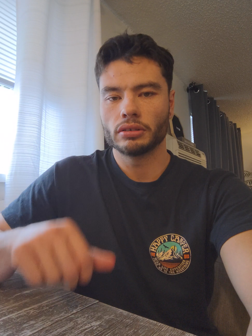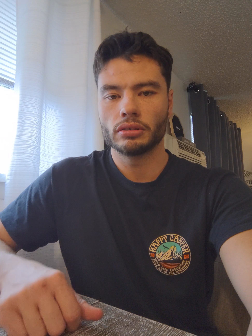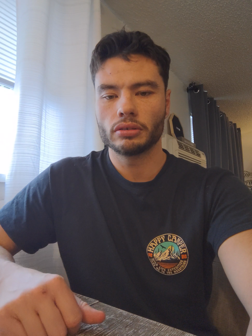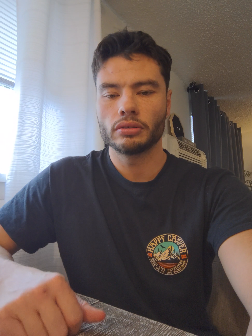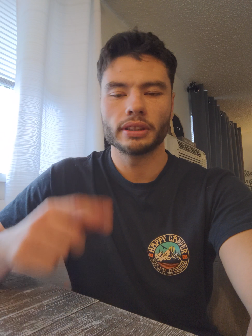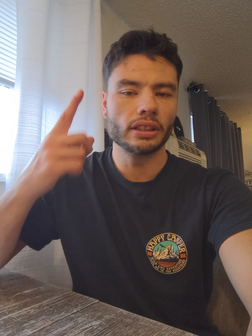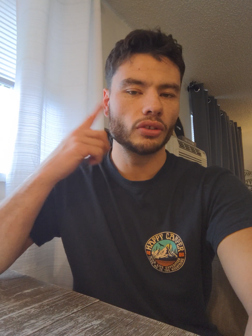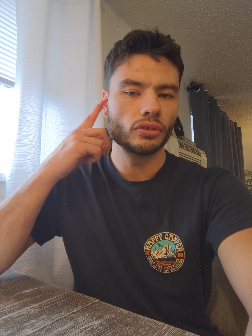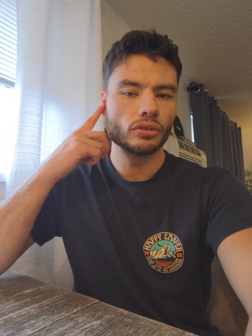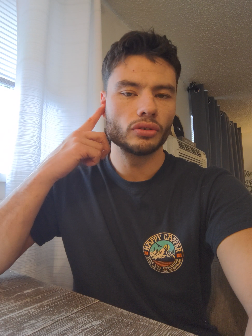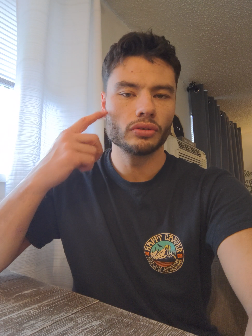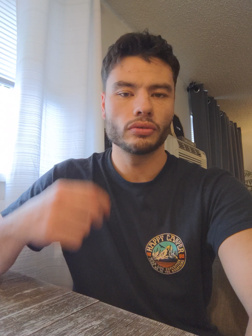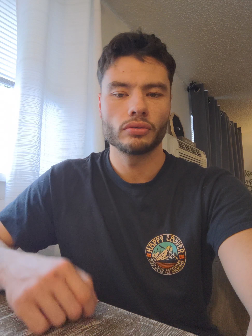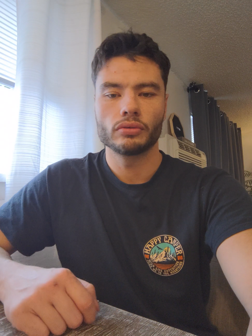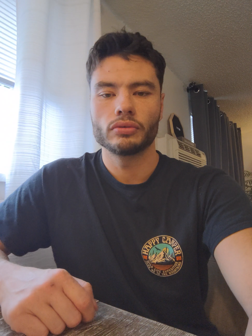ear